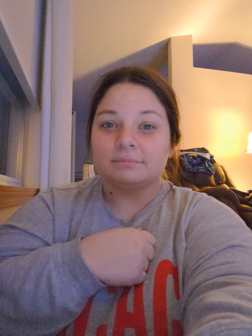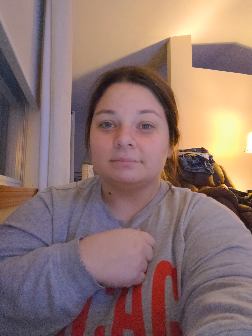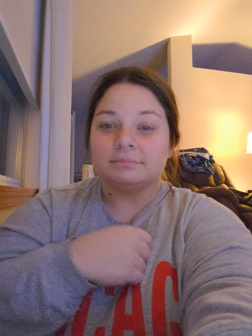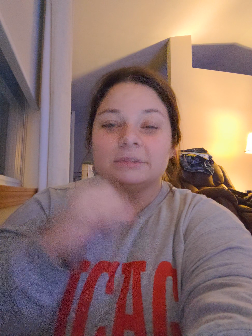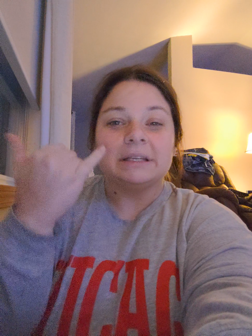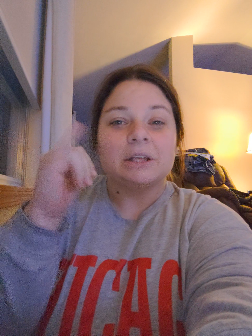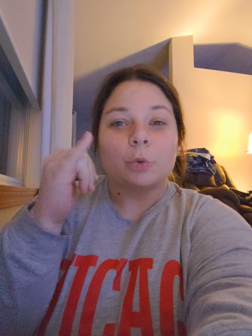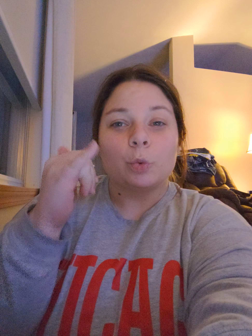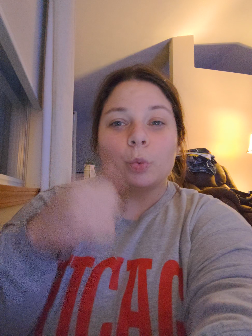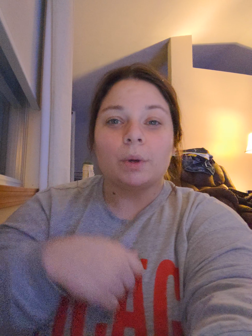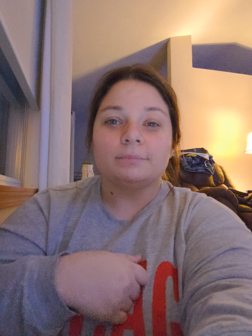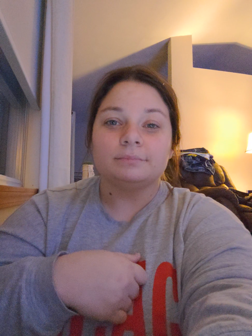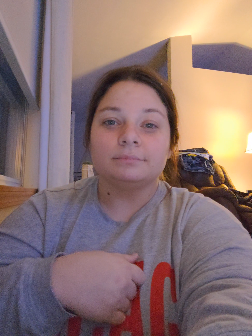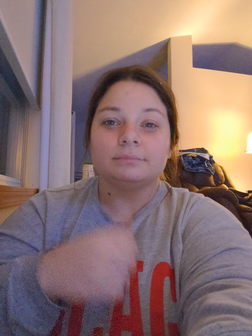yellow